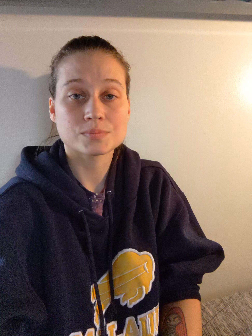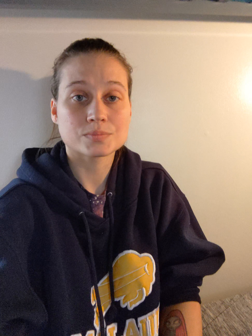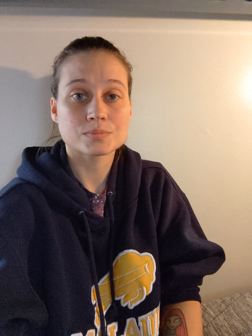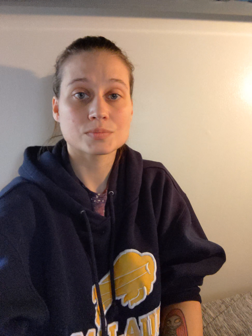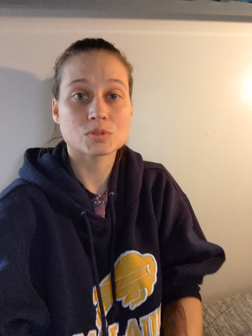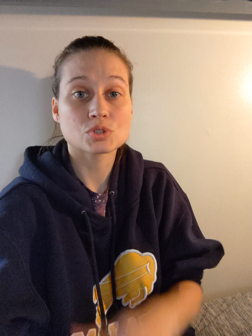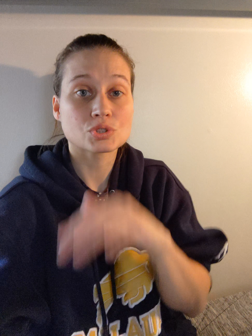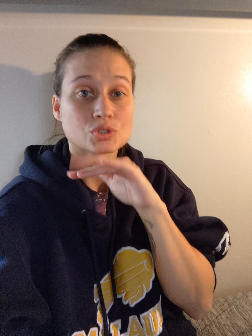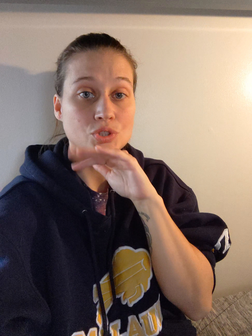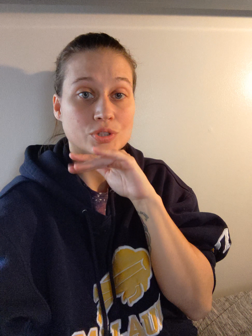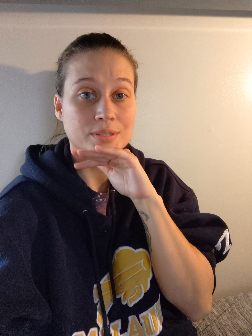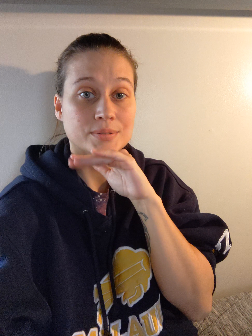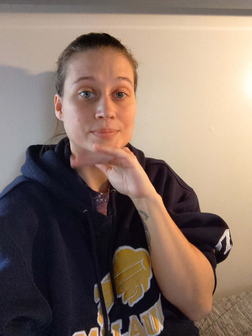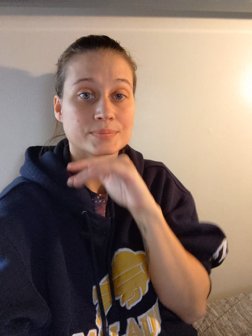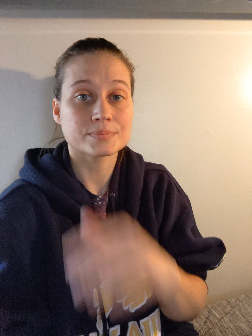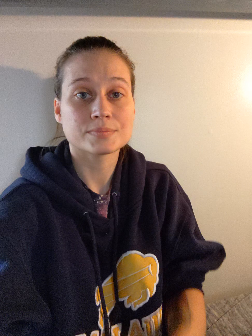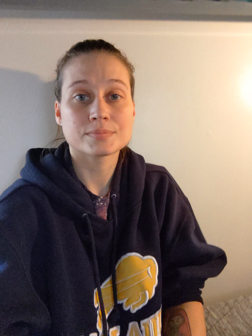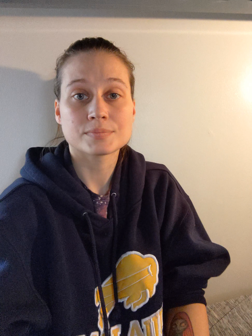dirty